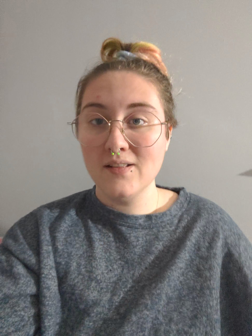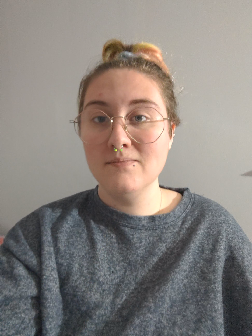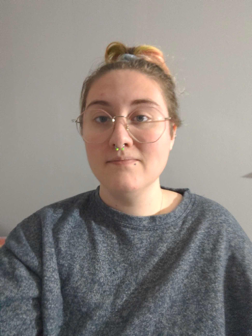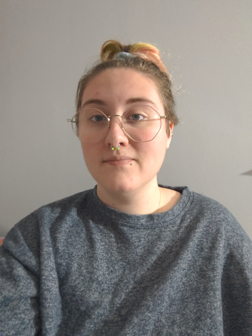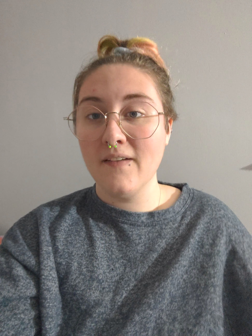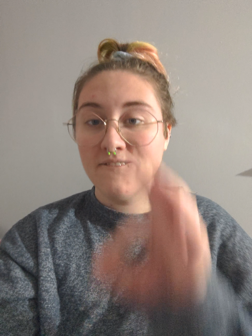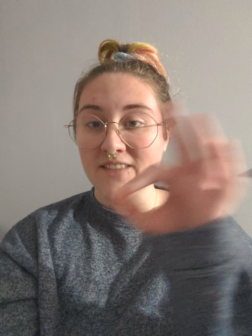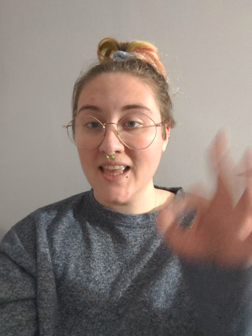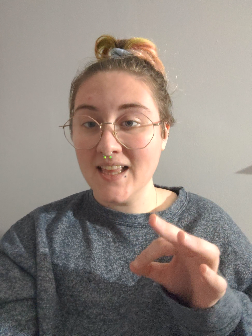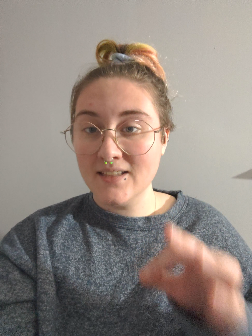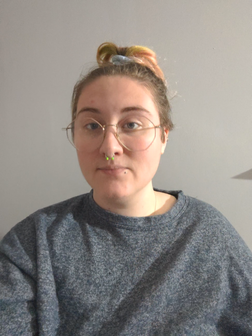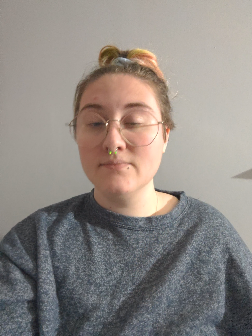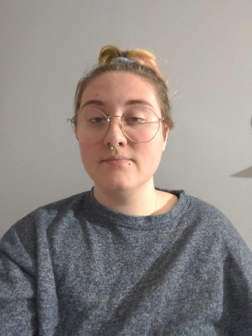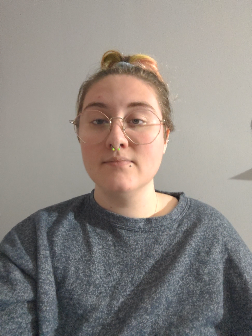feet